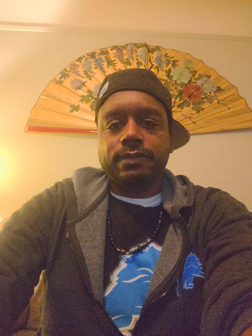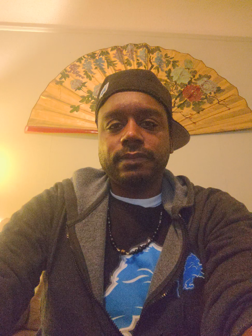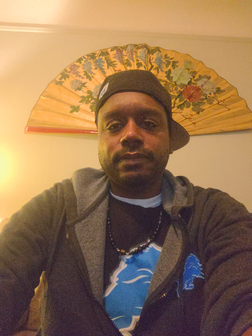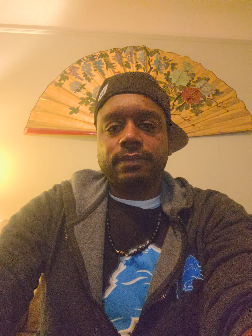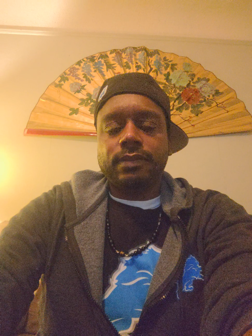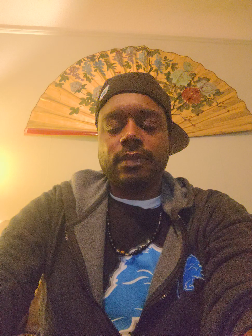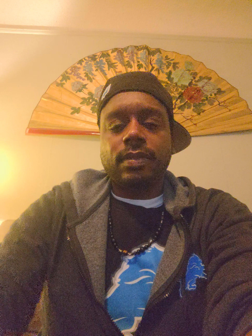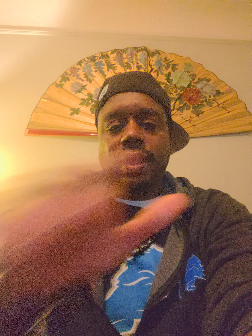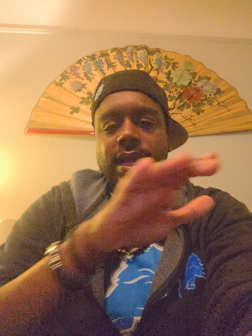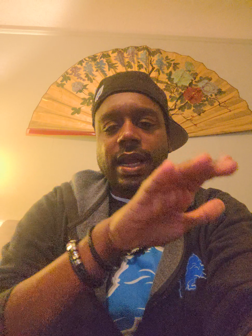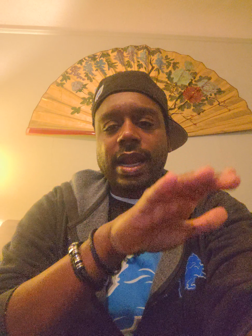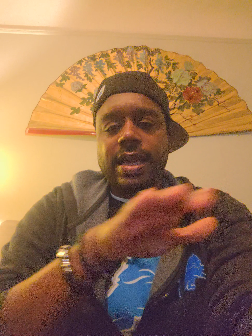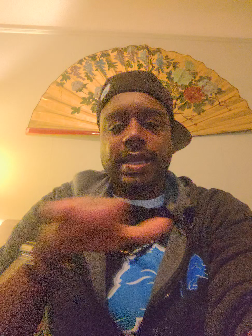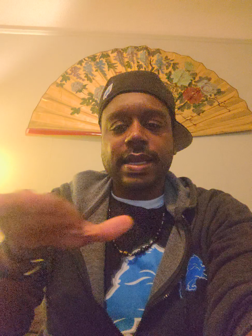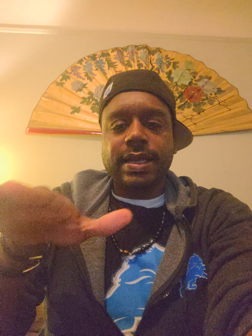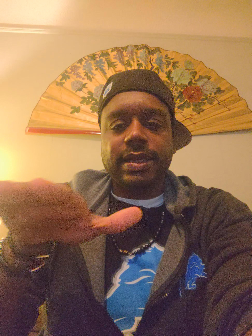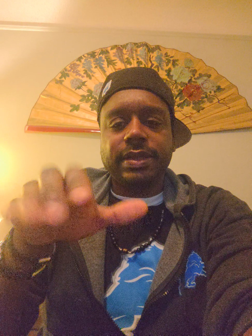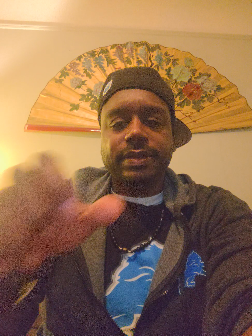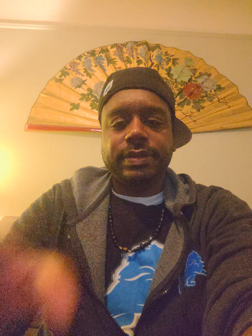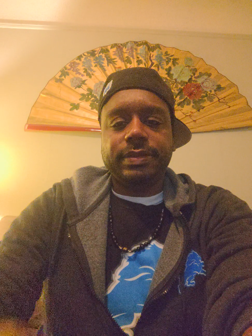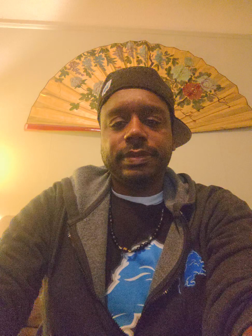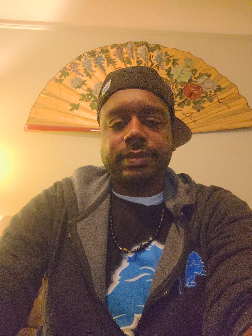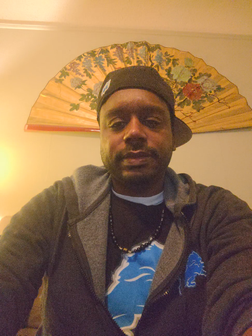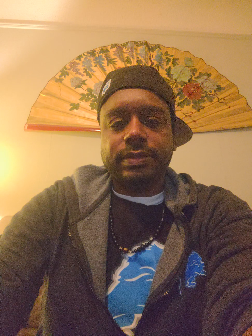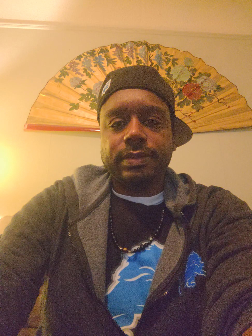clean